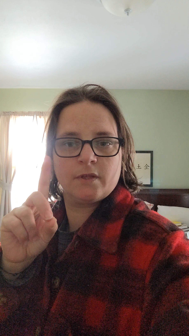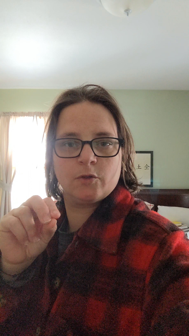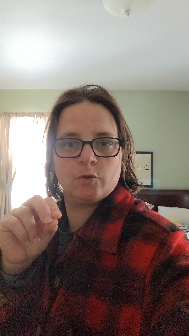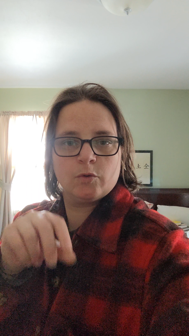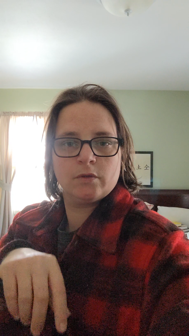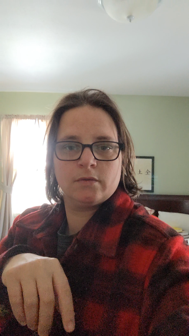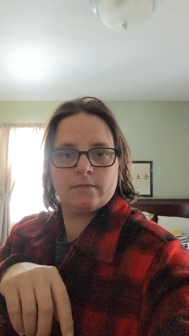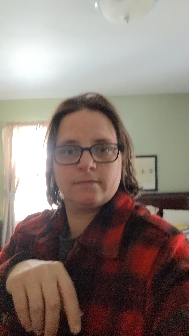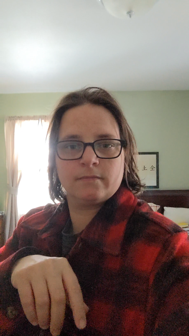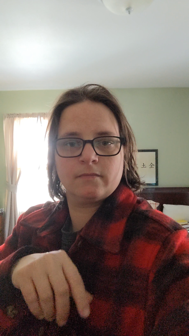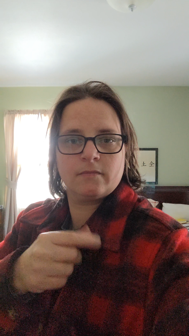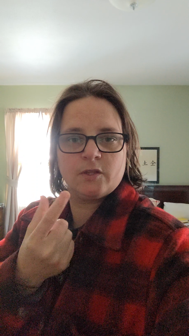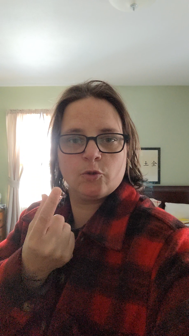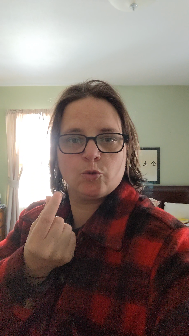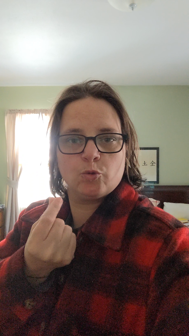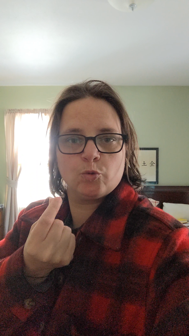do